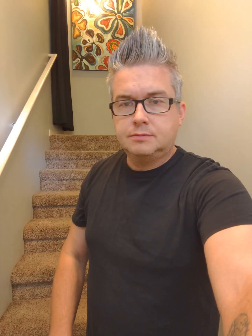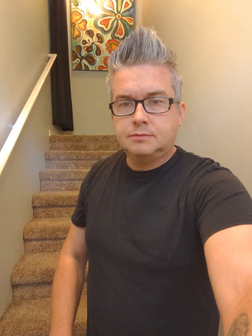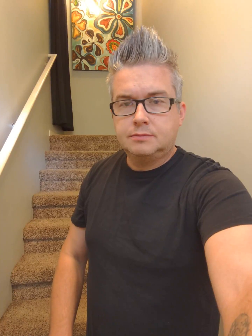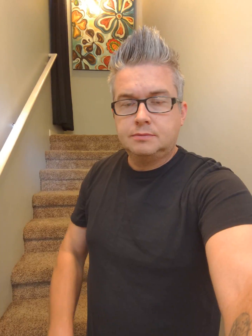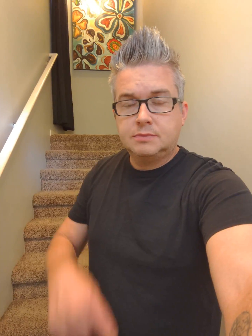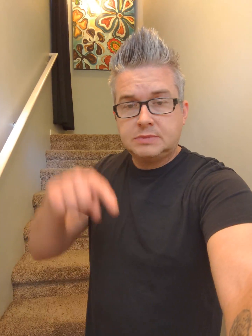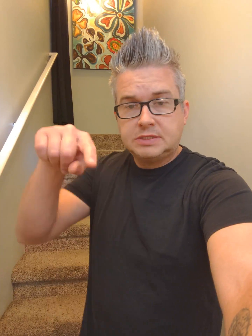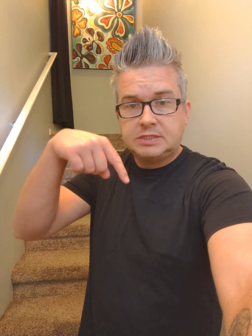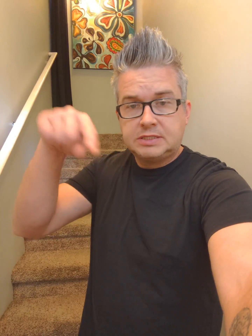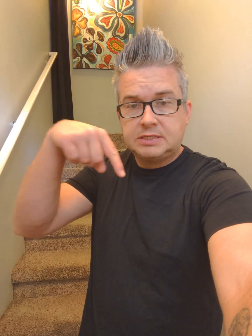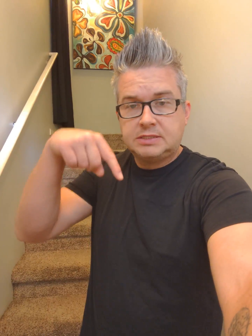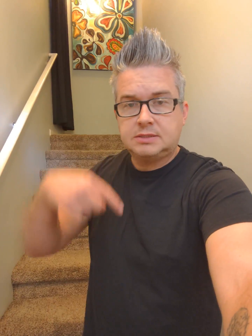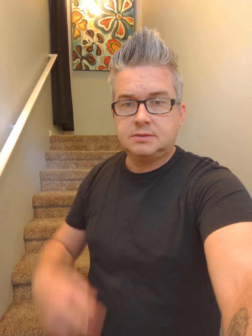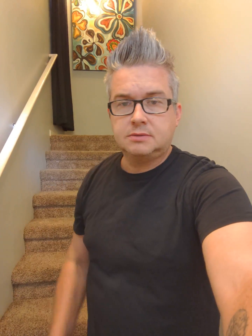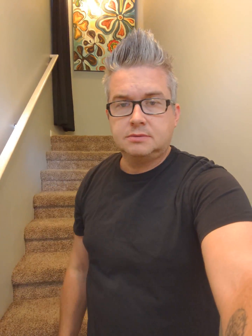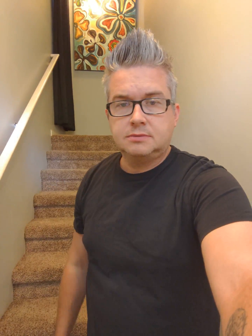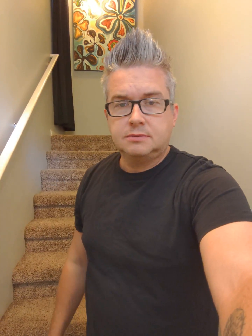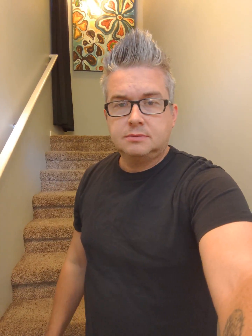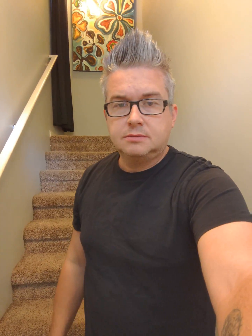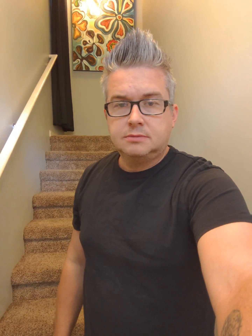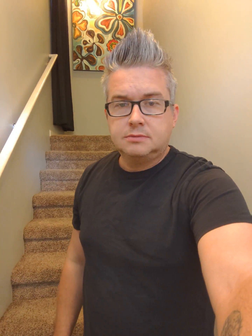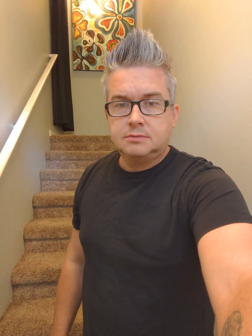flip-flop